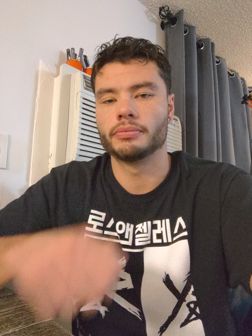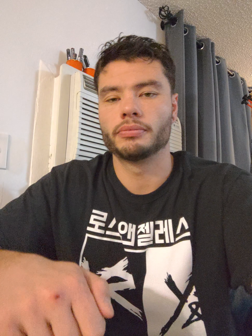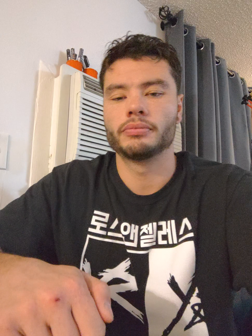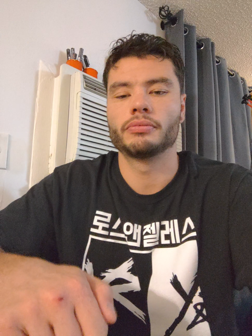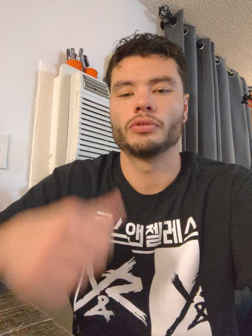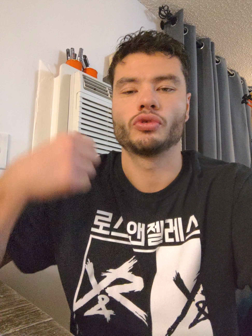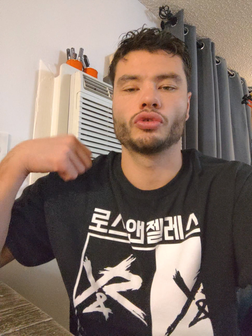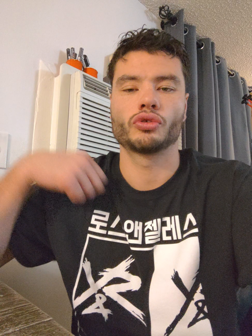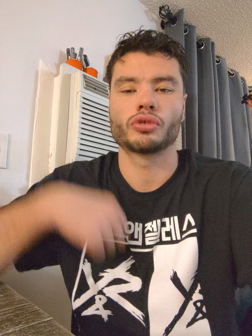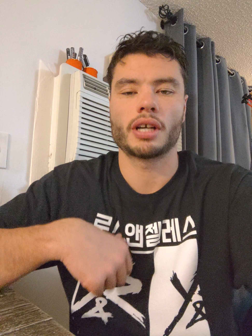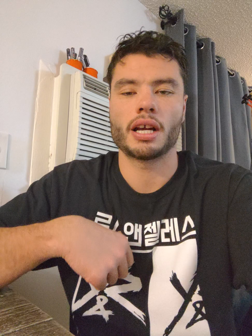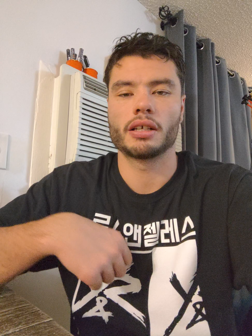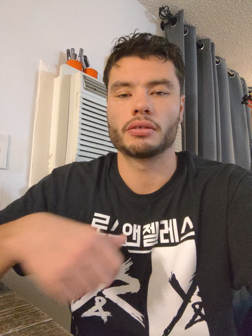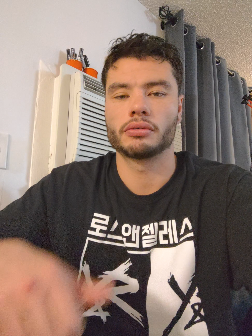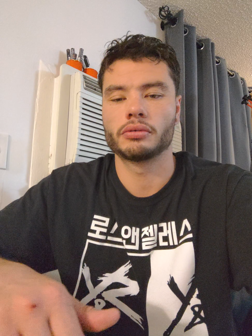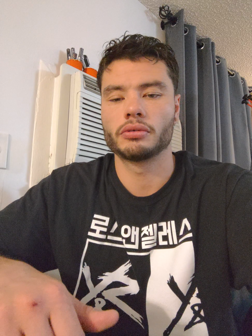jacket